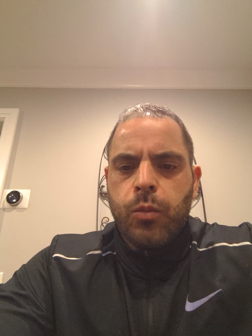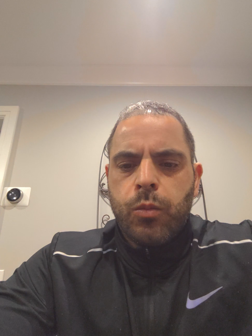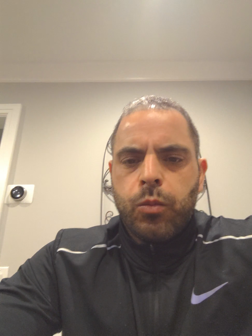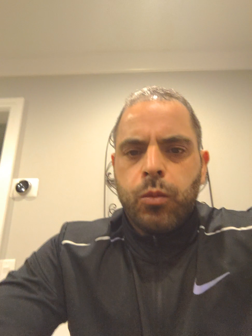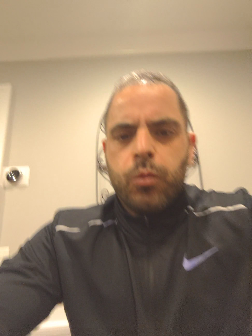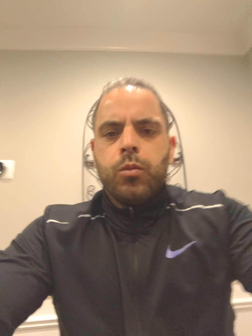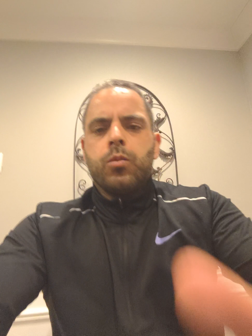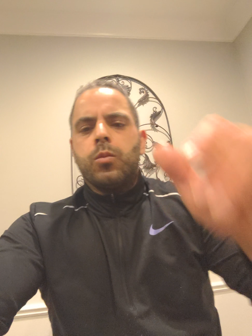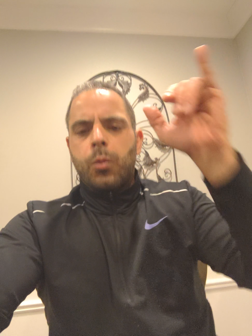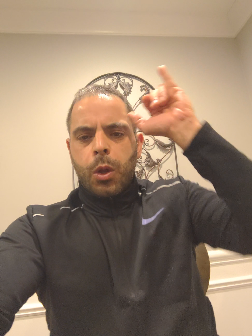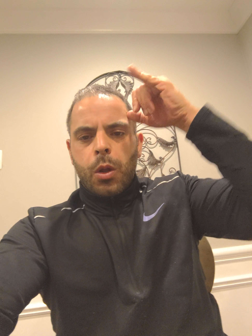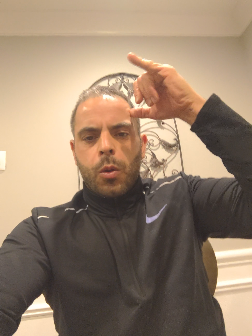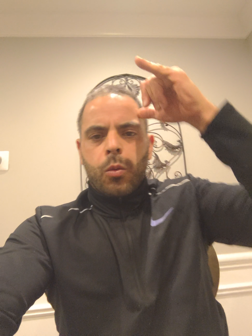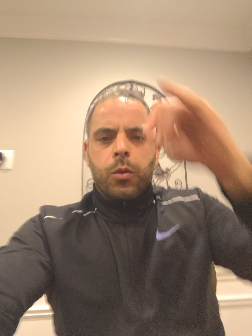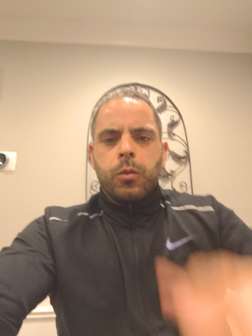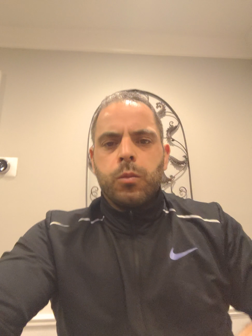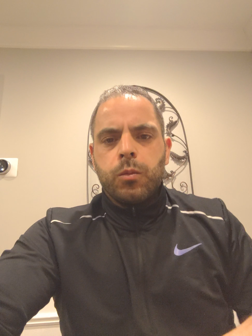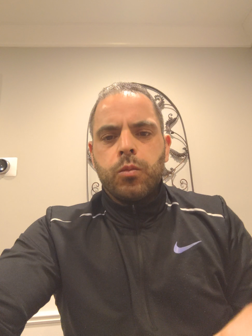cow